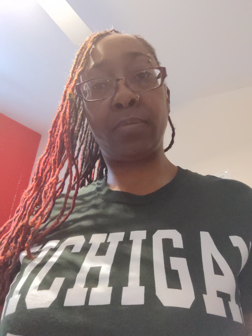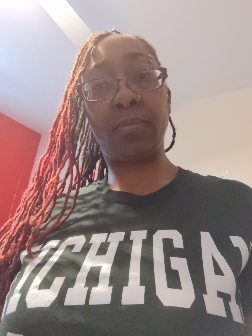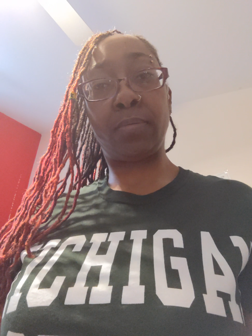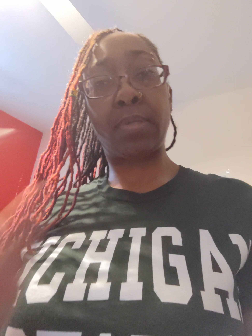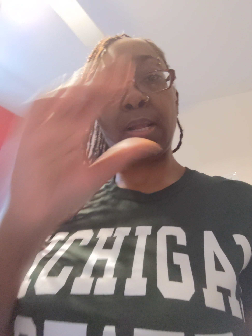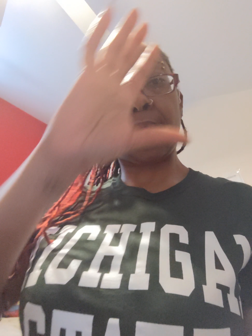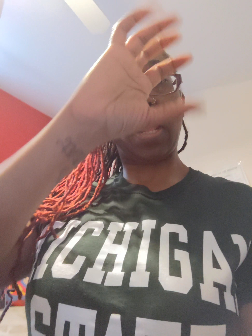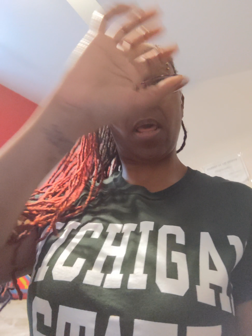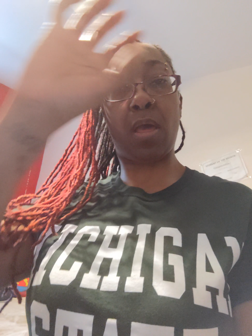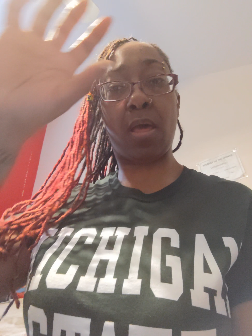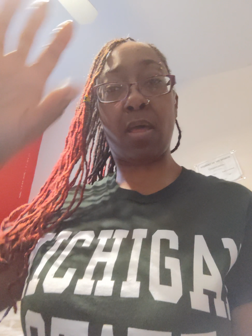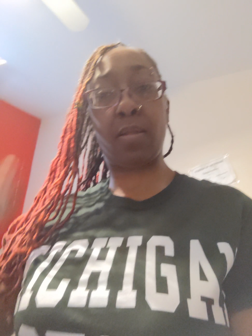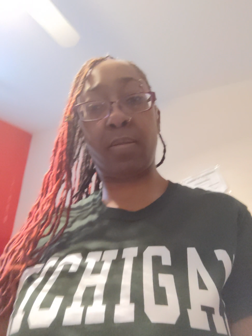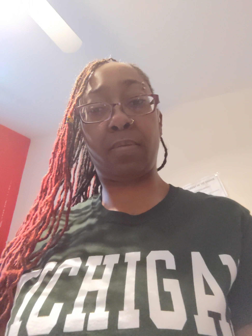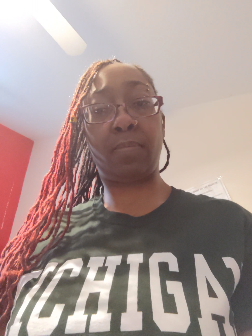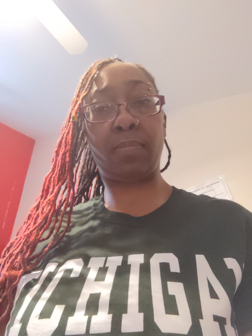cloud